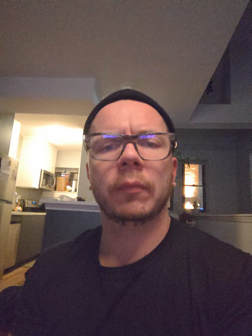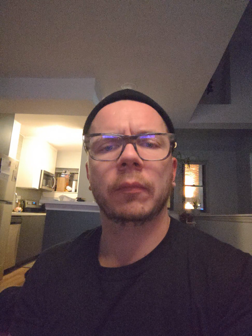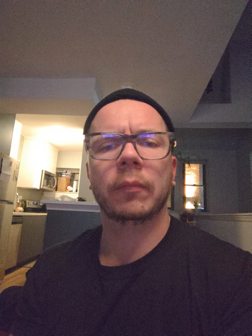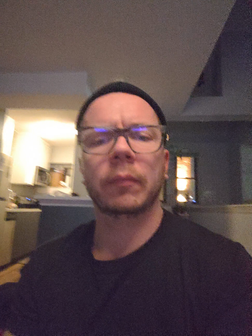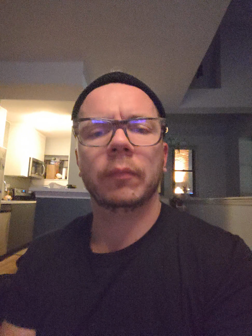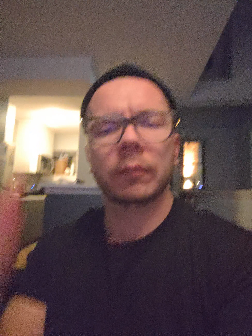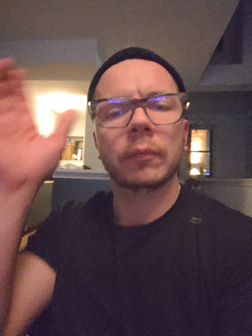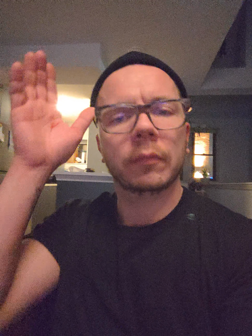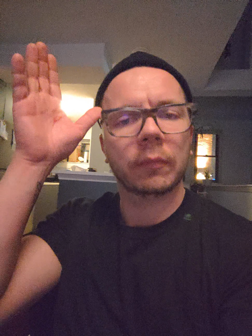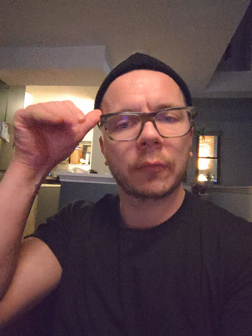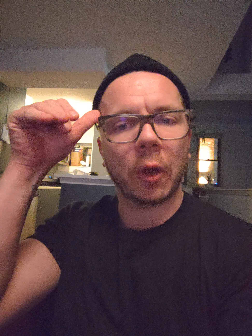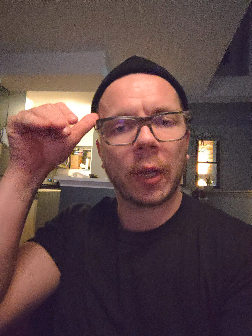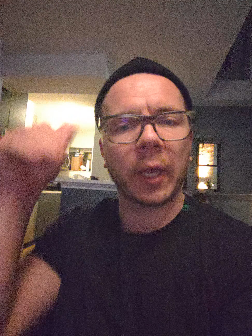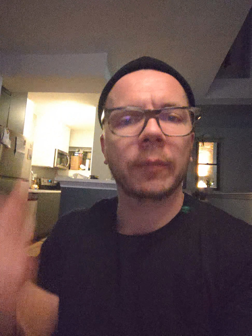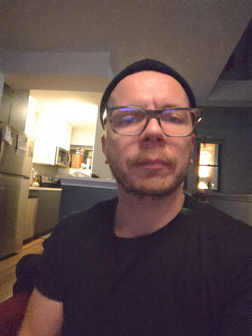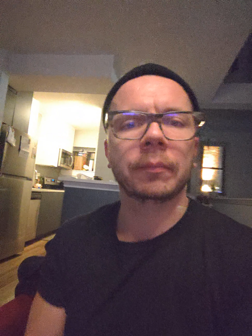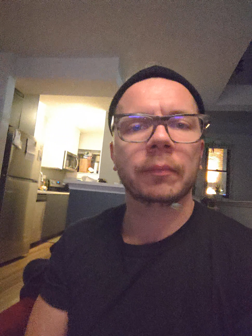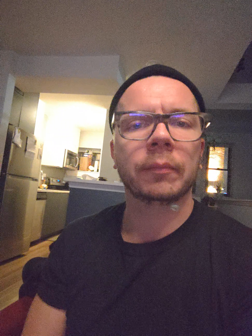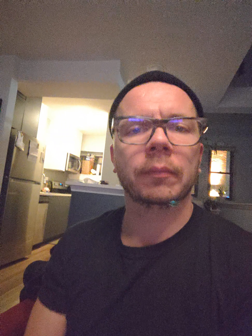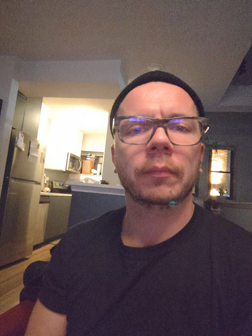donkey